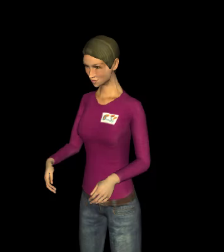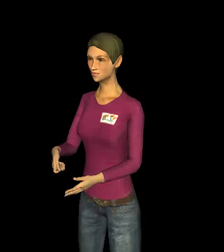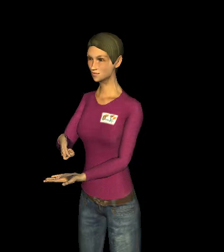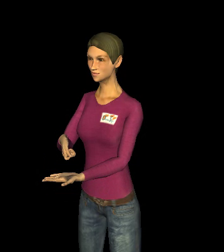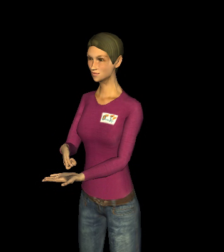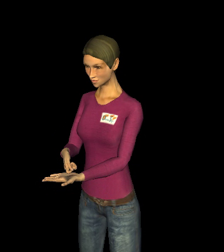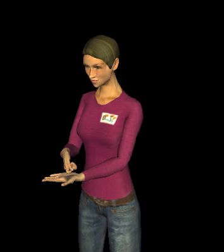يشتري